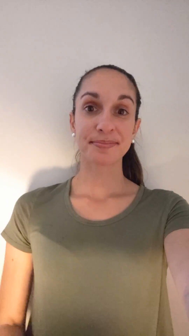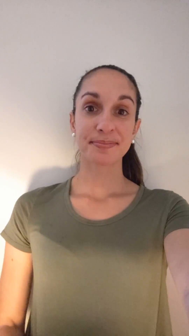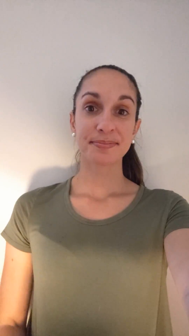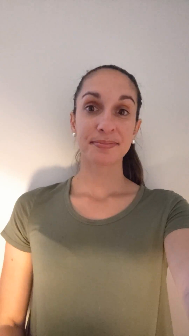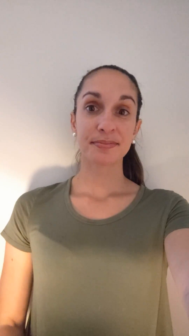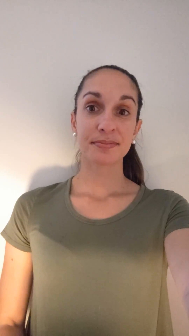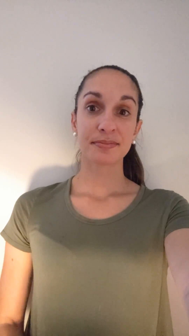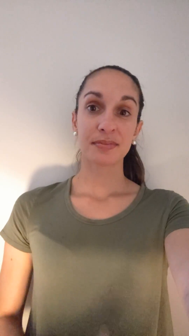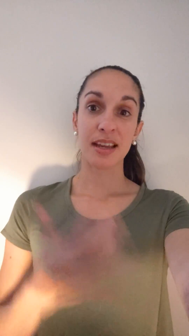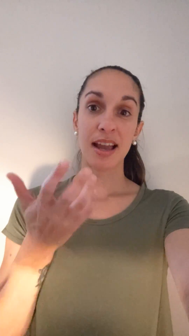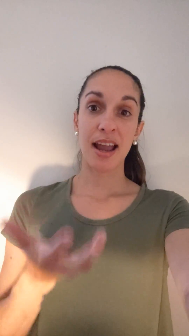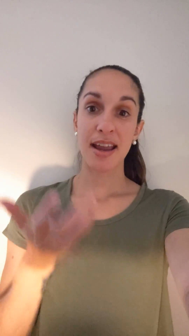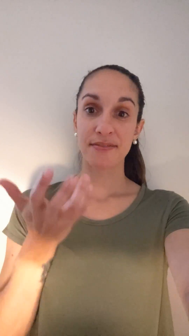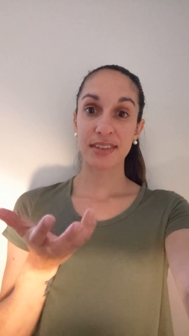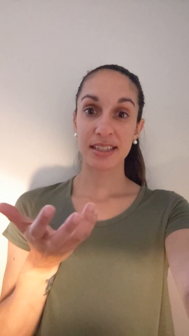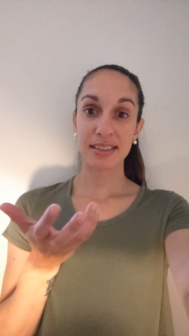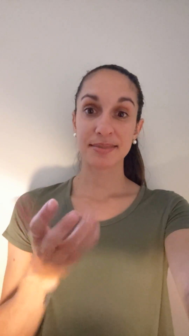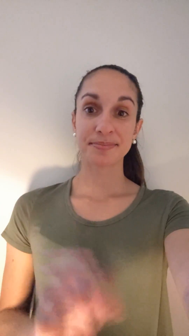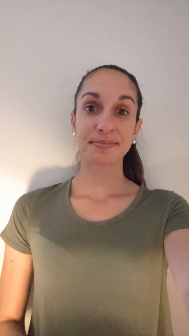heavy